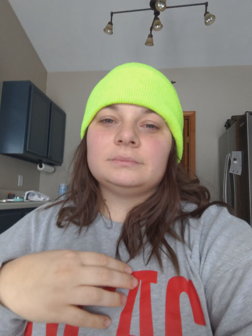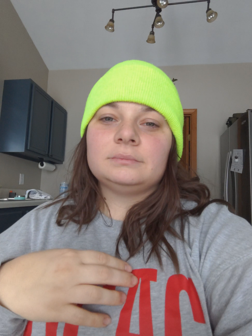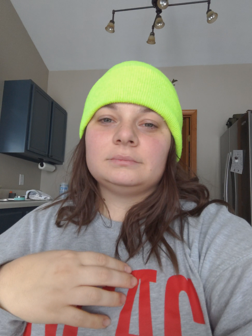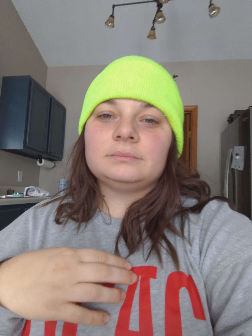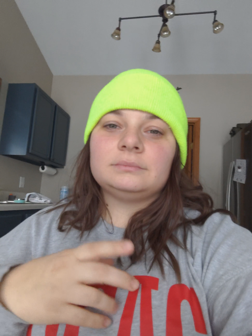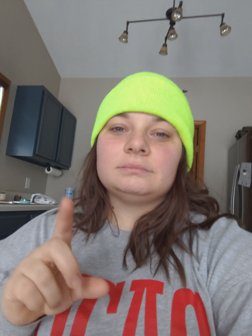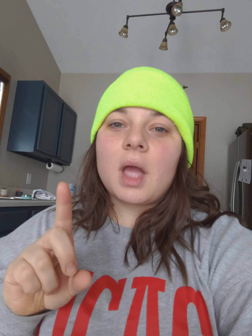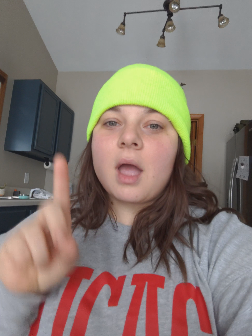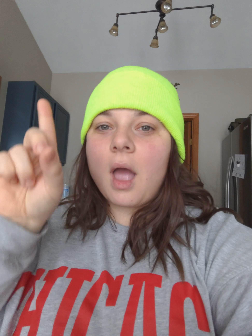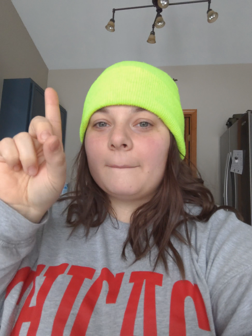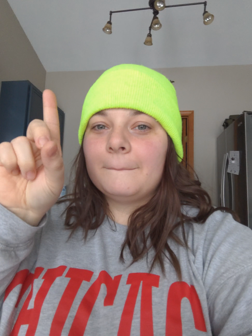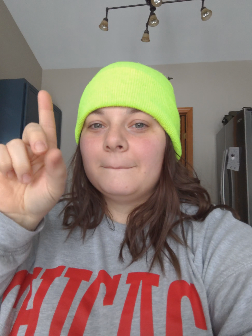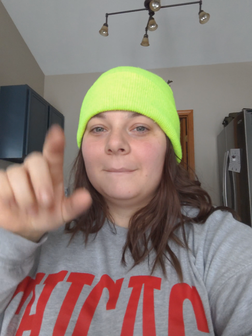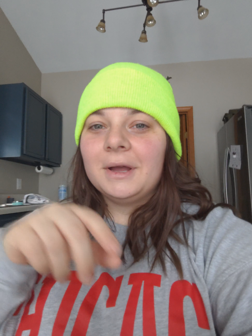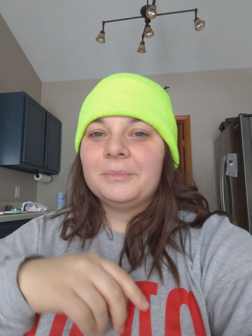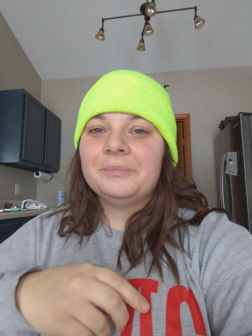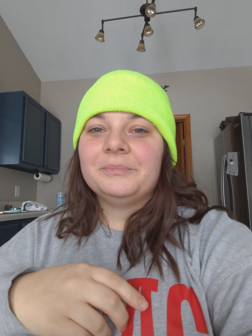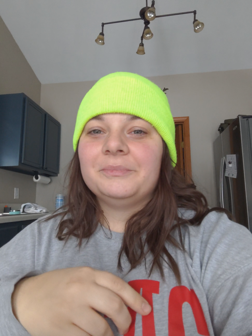up